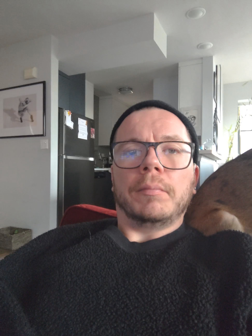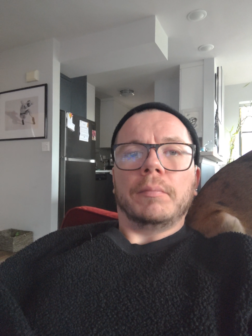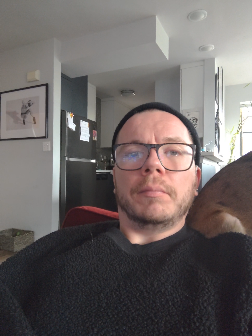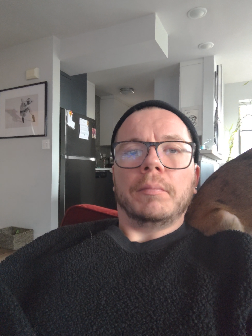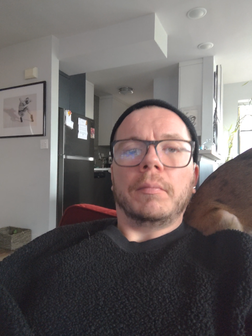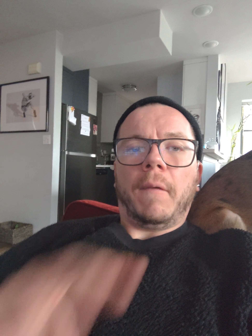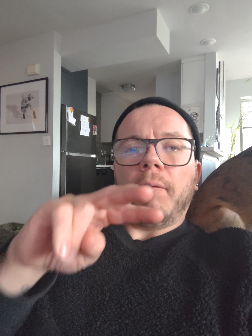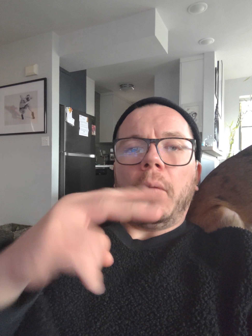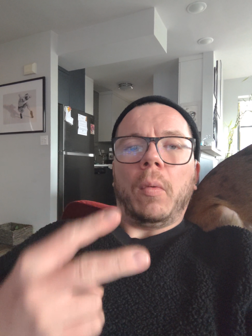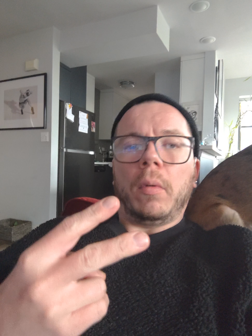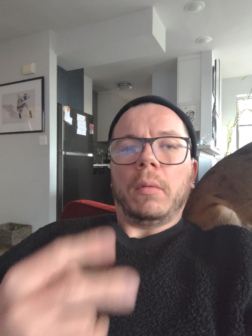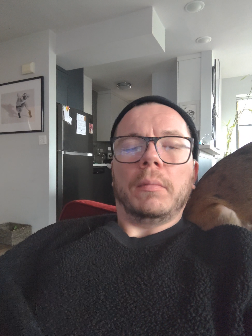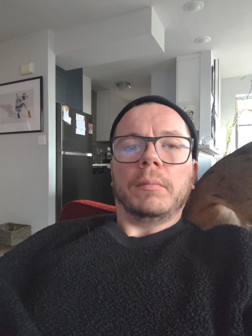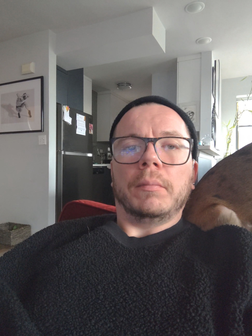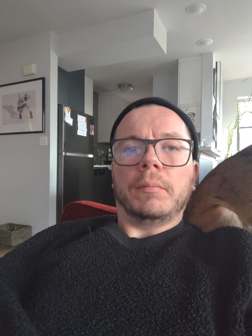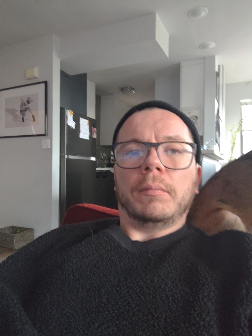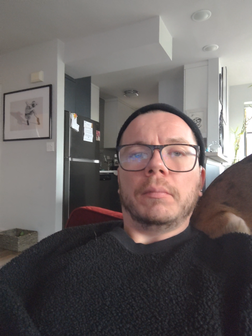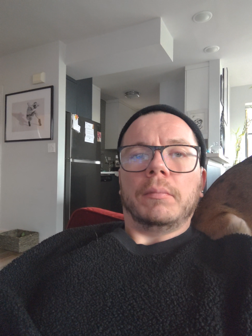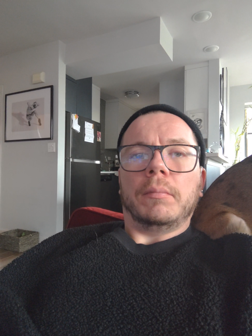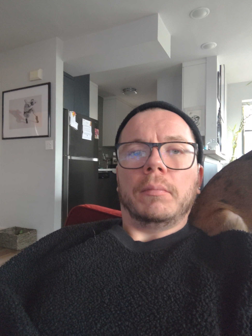fall